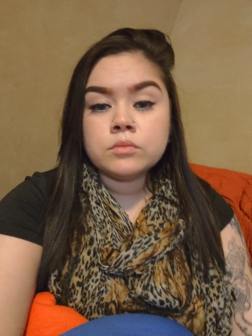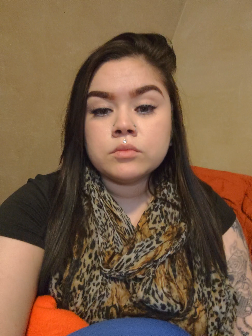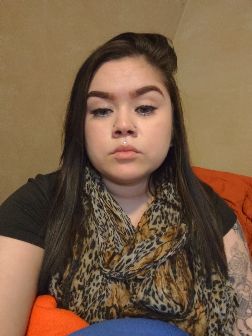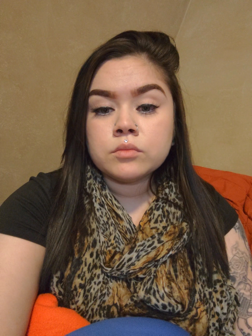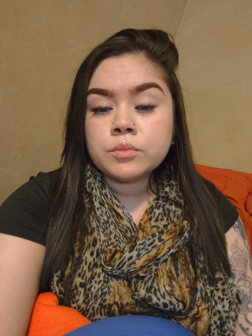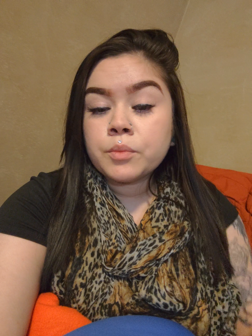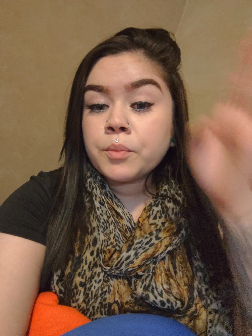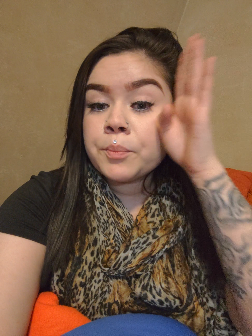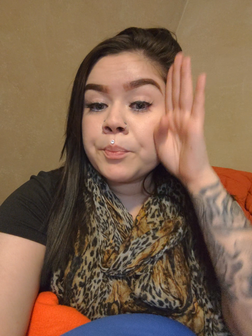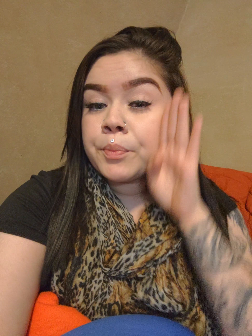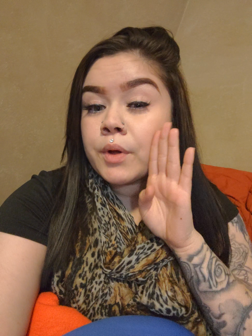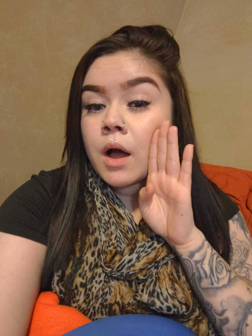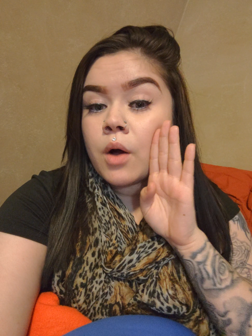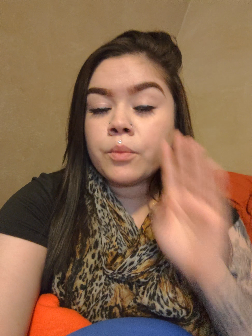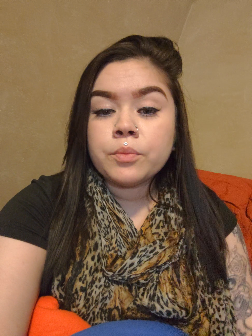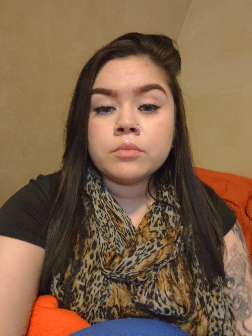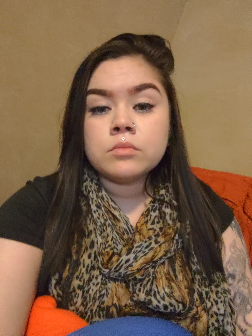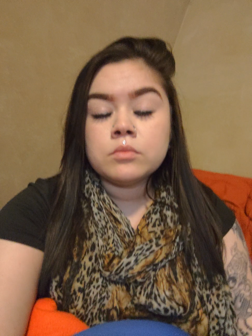brown